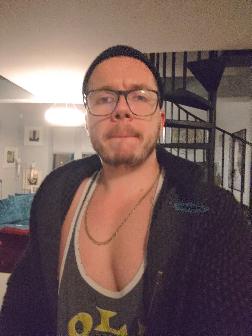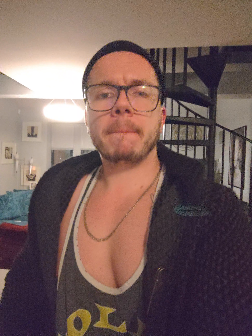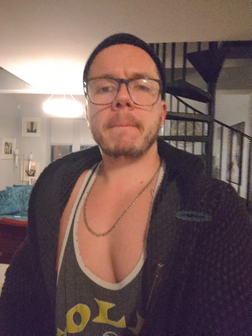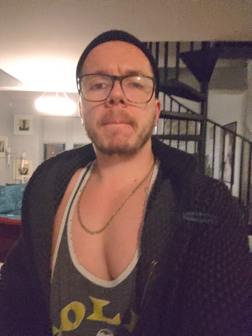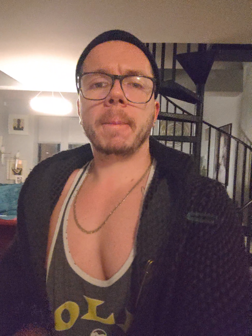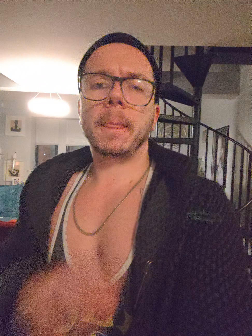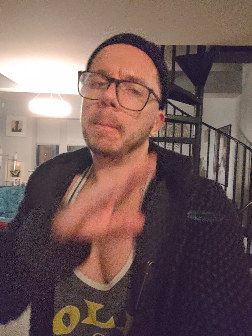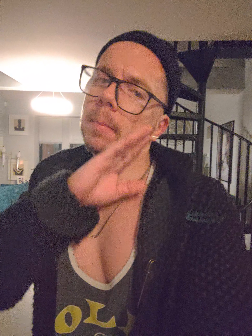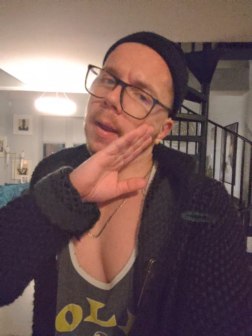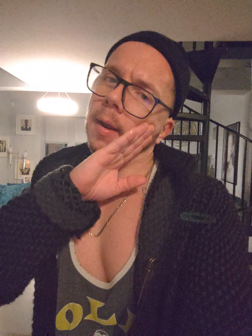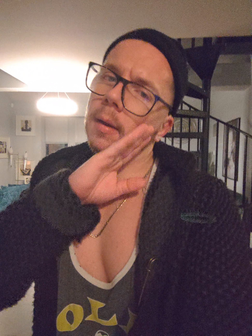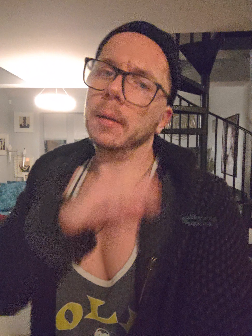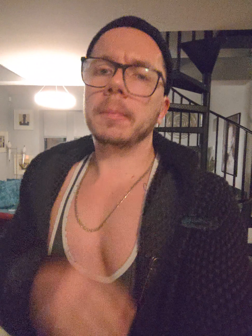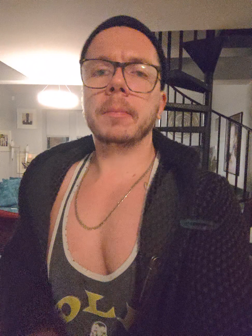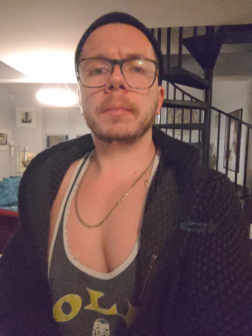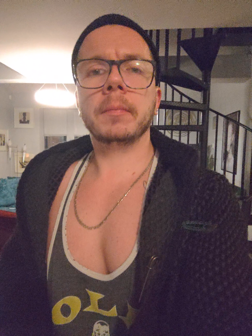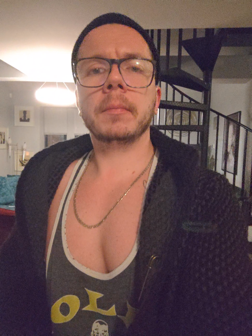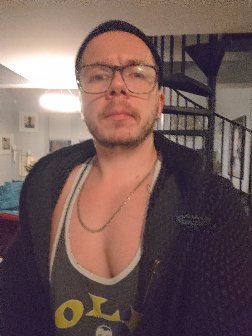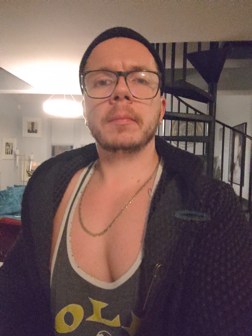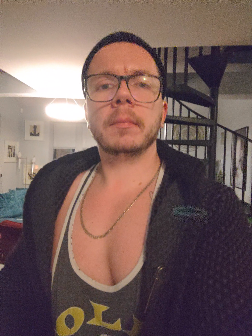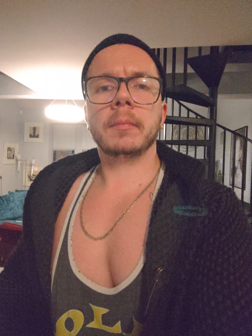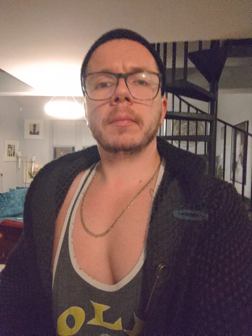bed